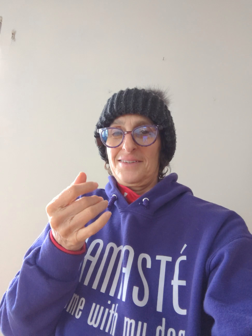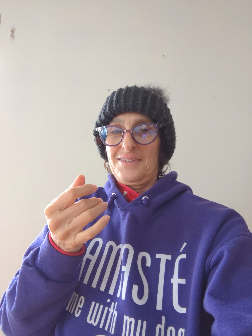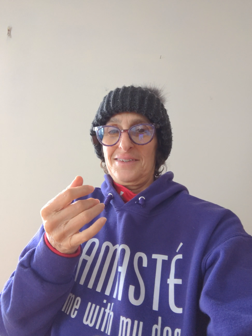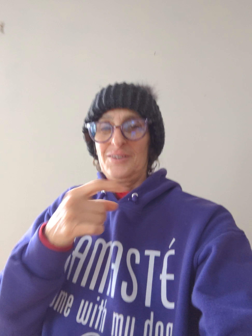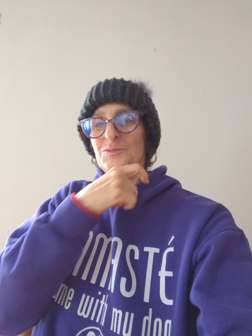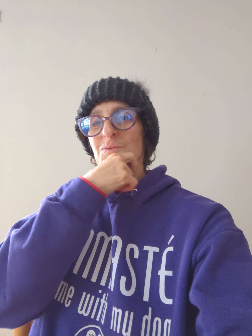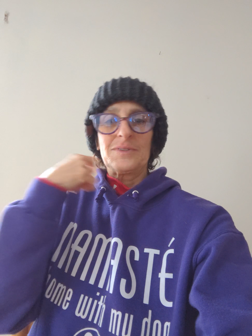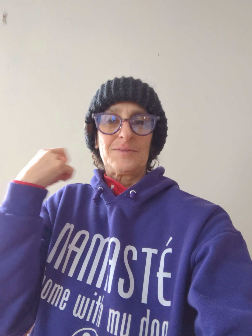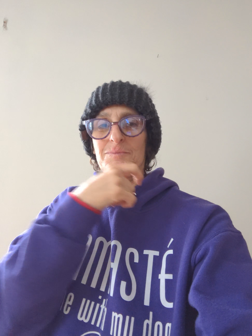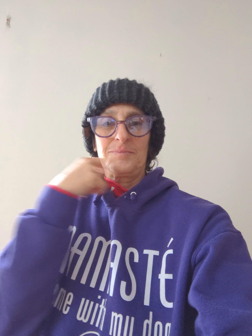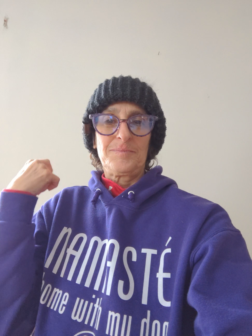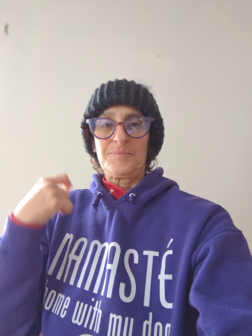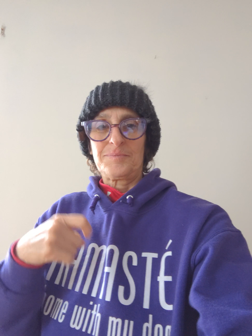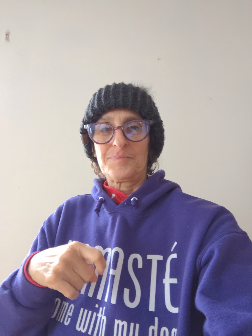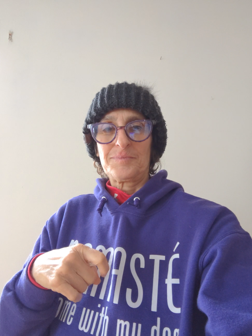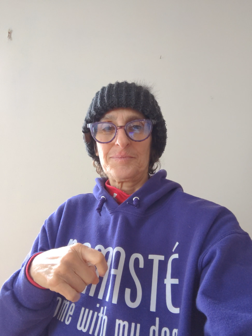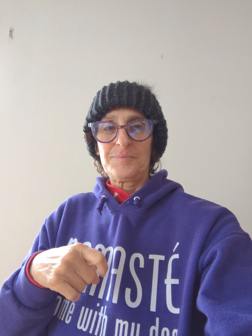dryer